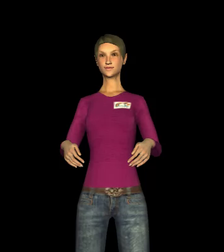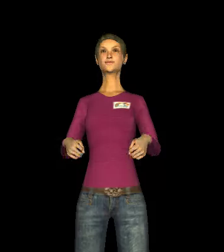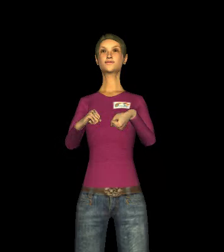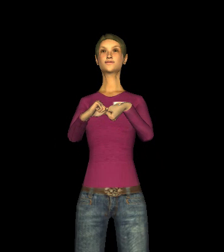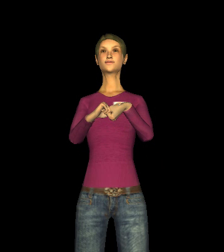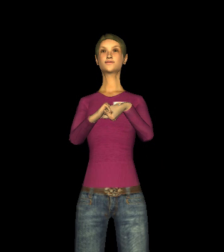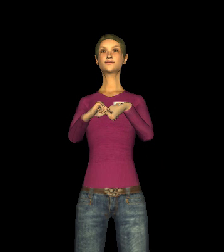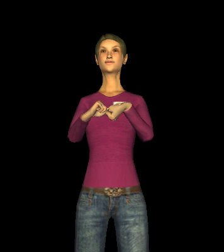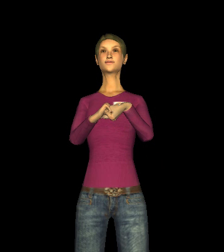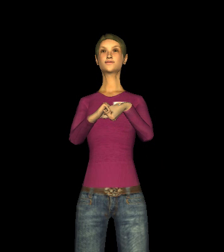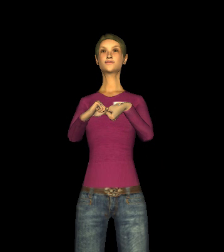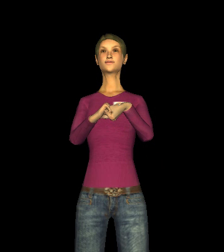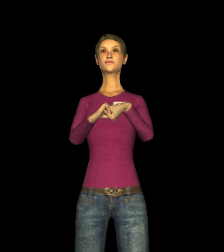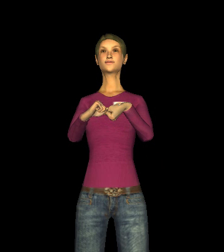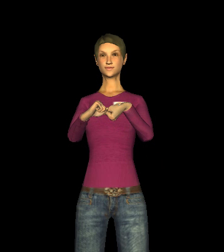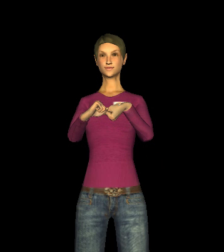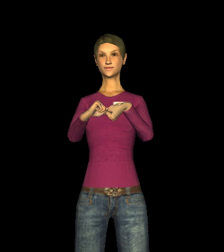يغسل